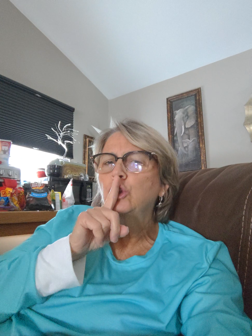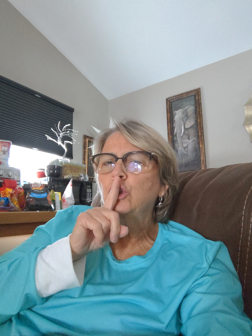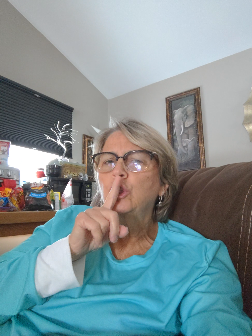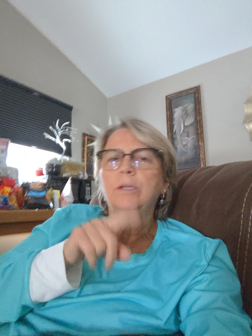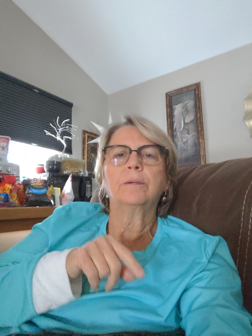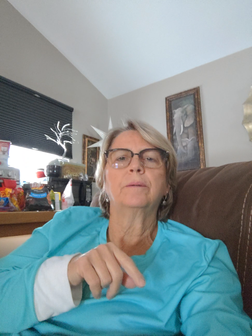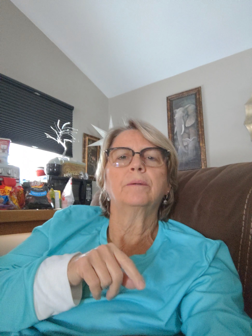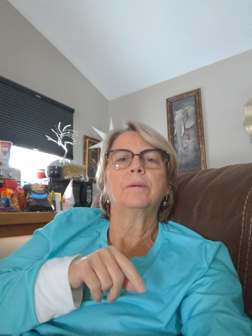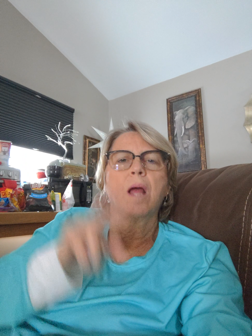shhh